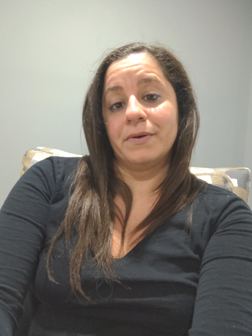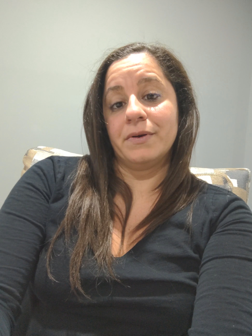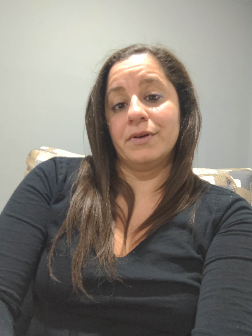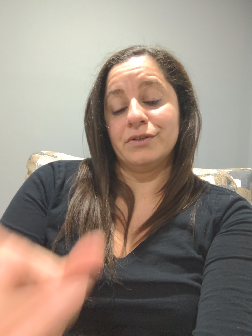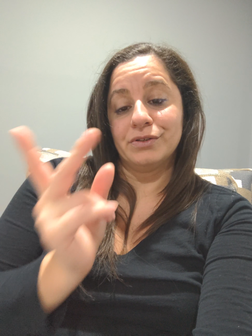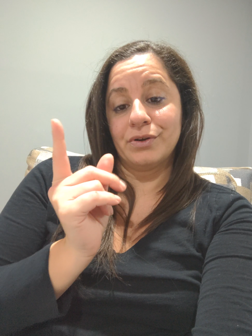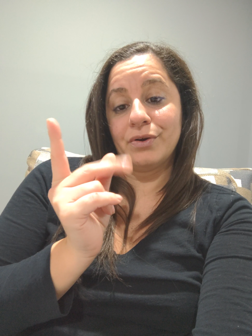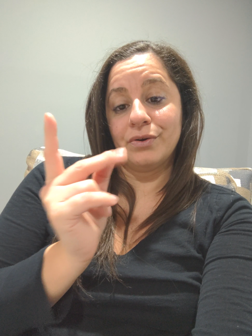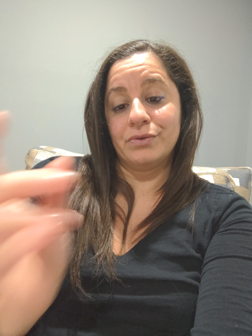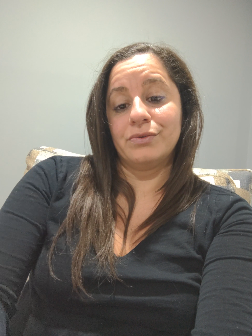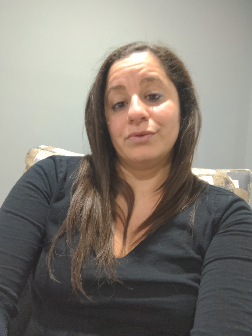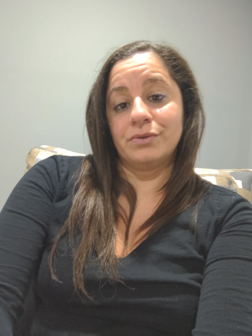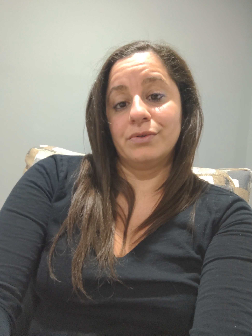dog